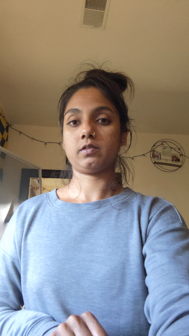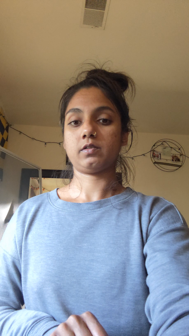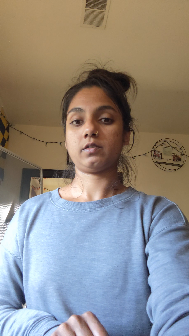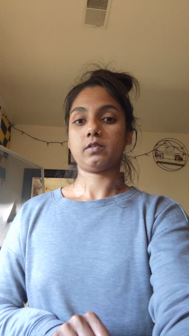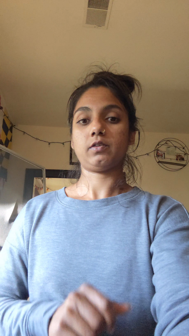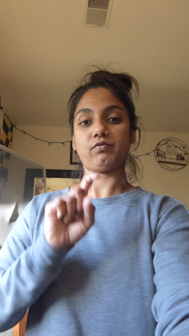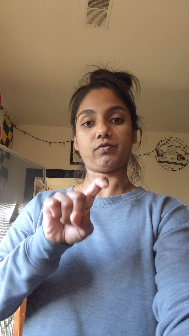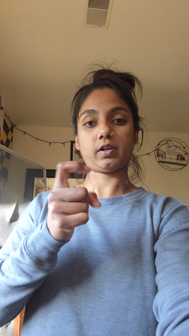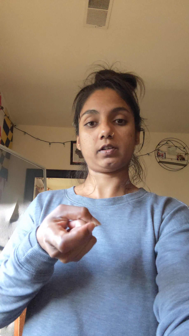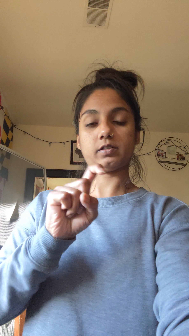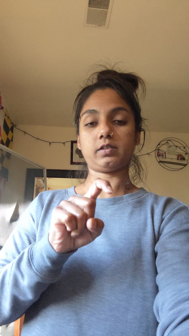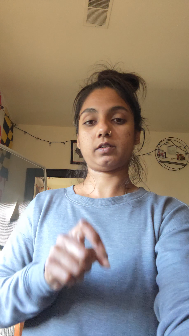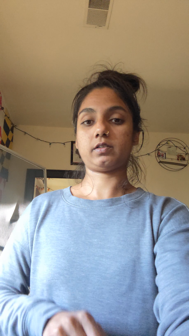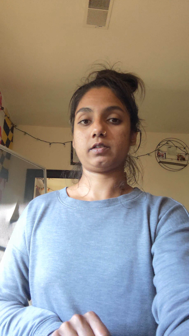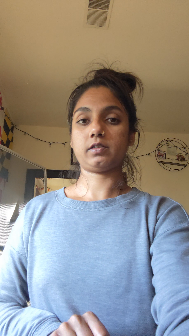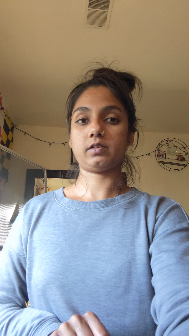friend